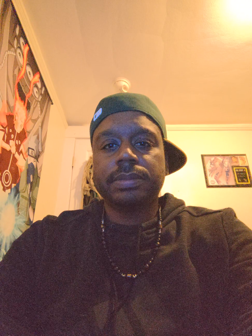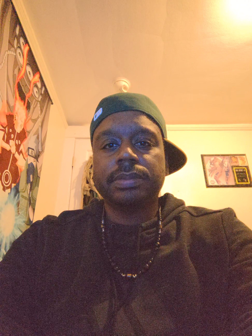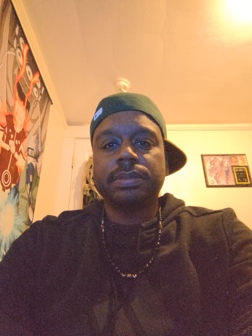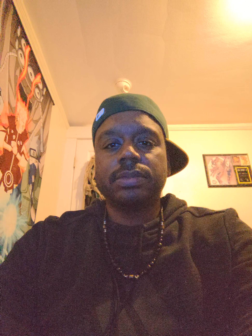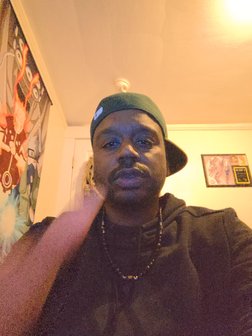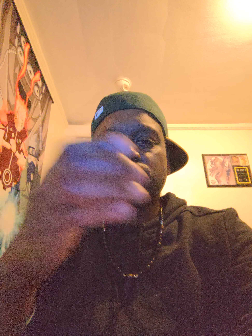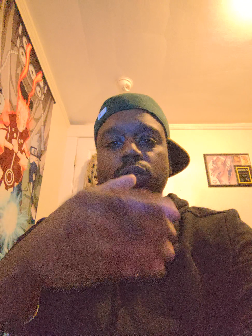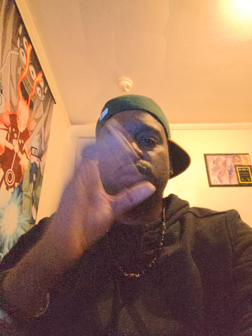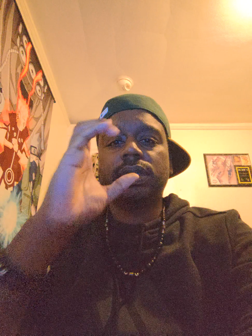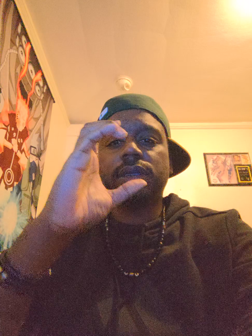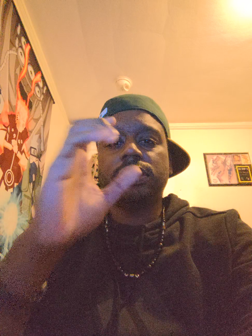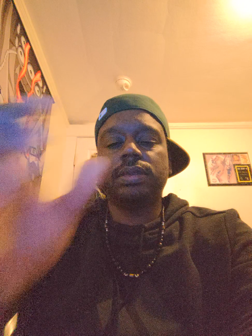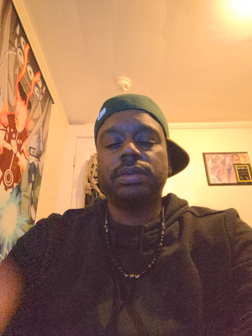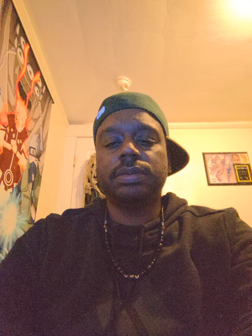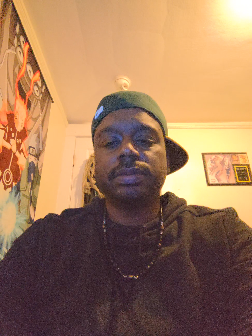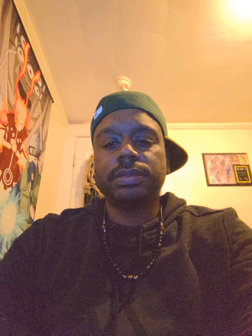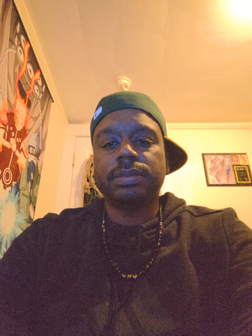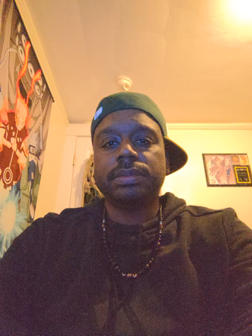drink